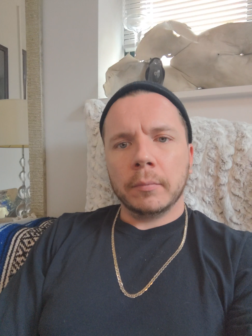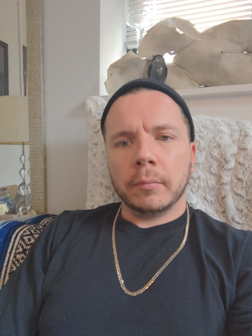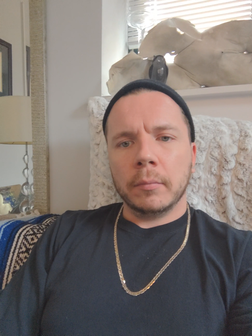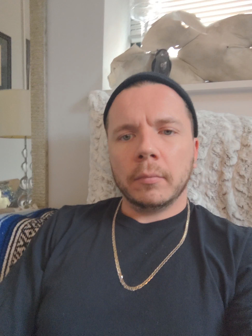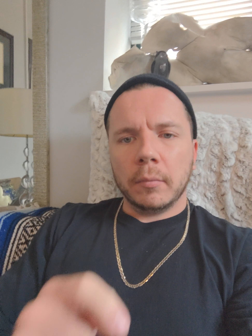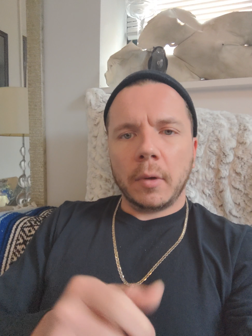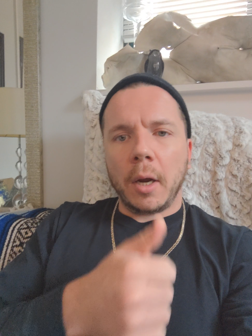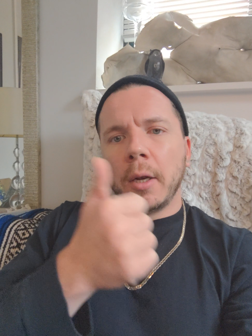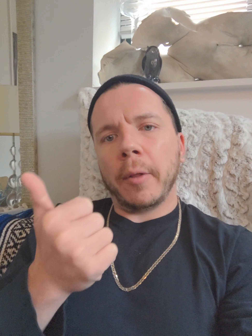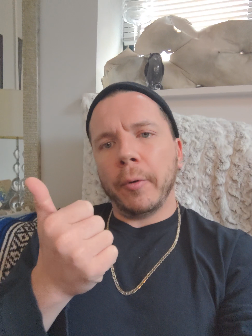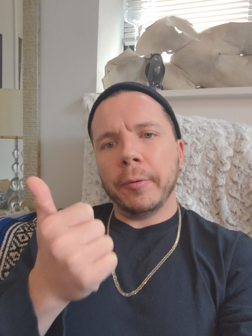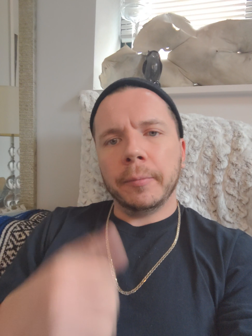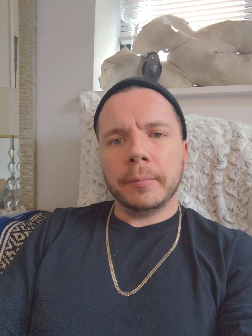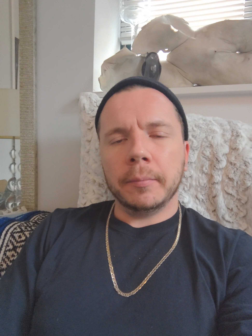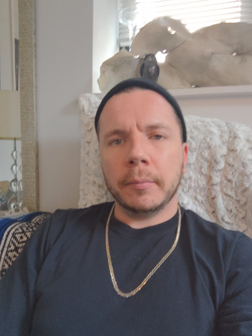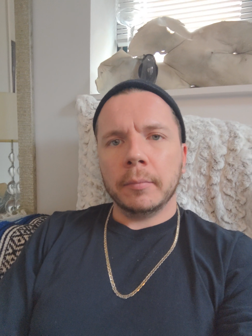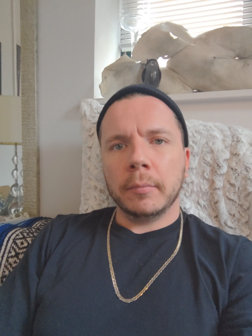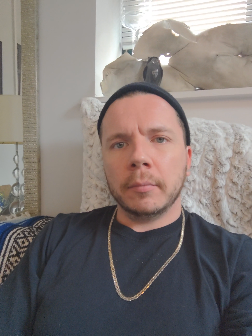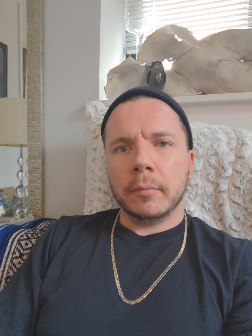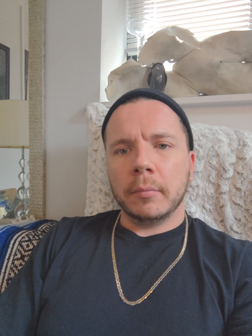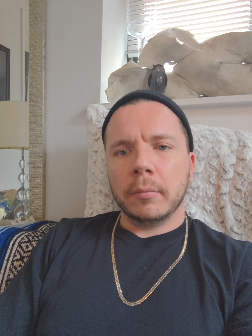another